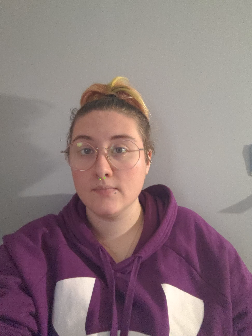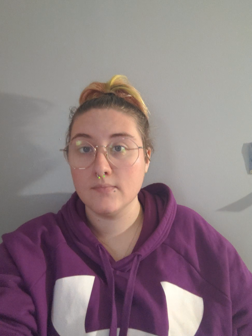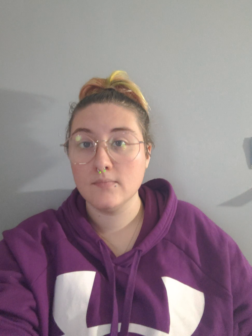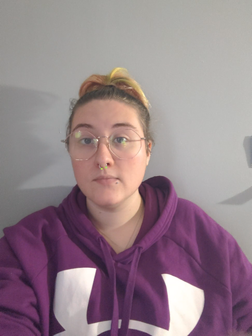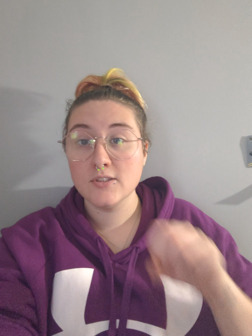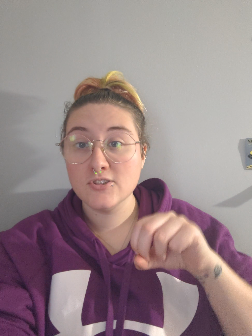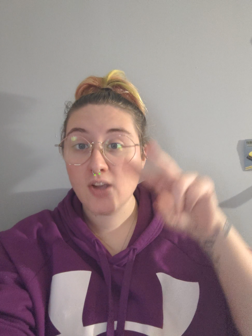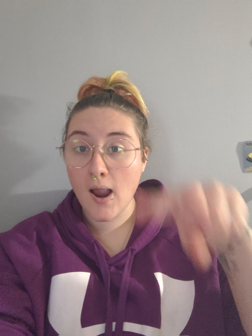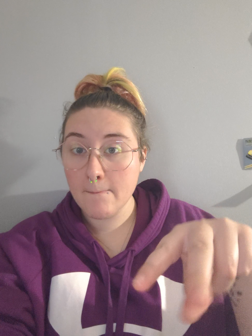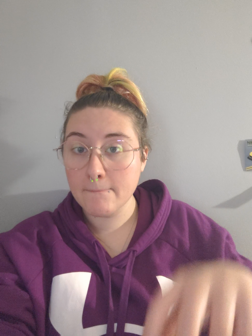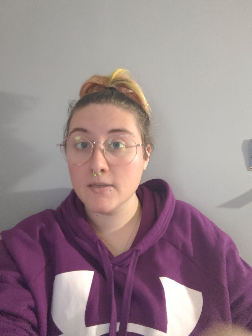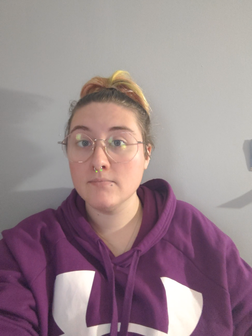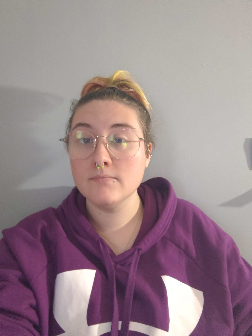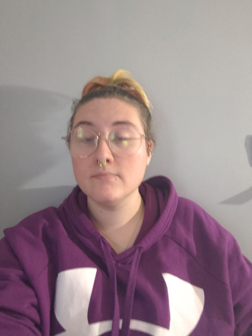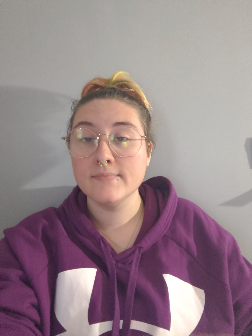jump